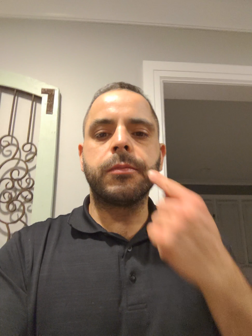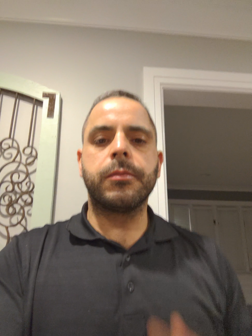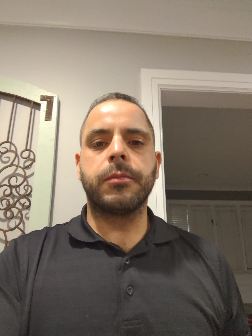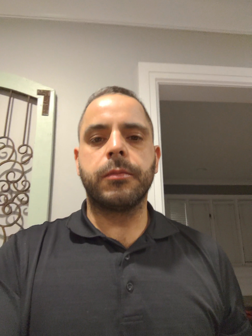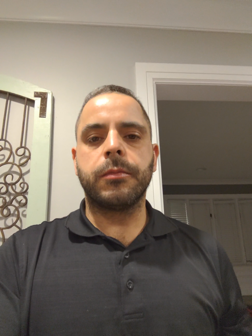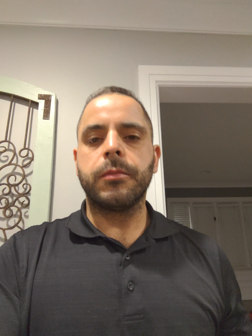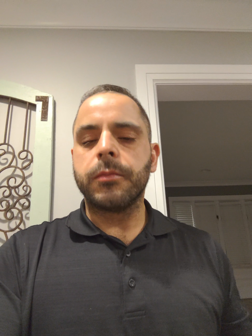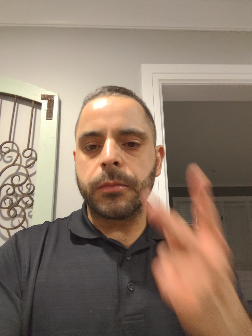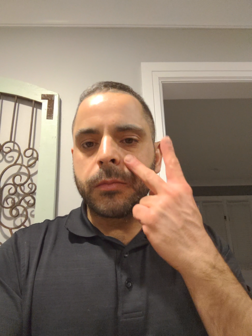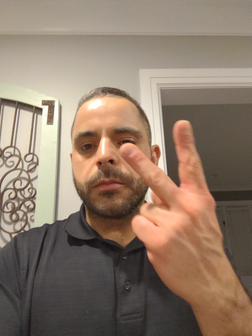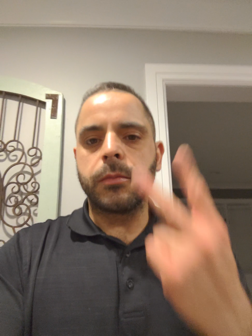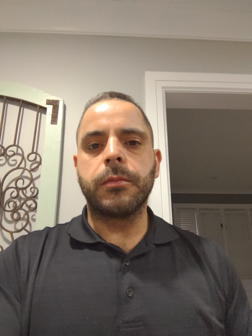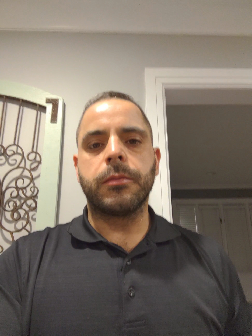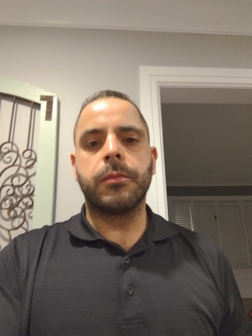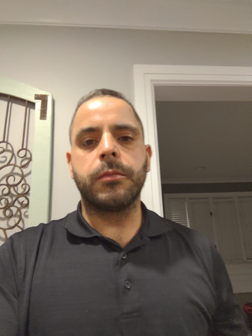look